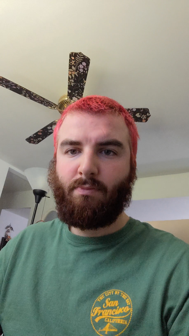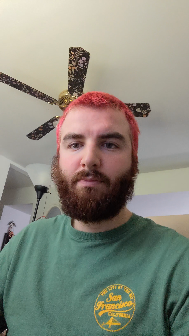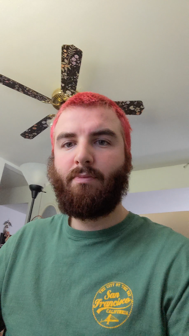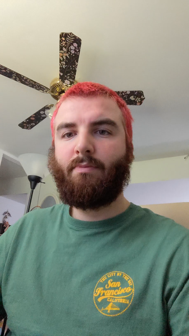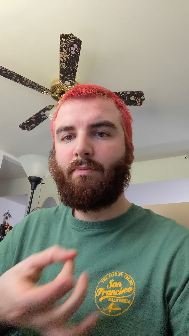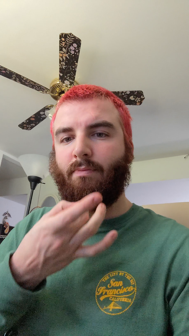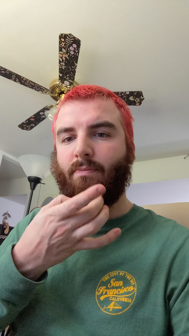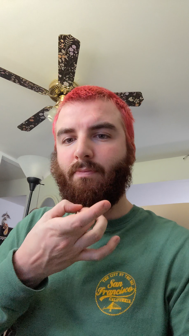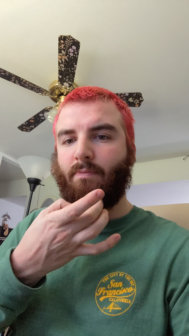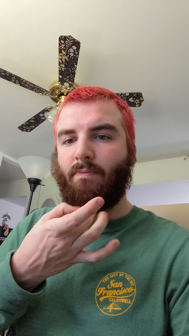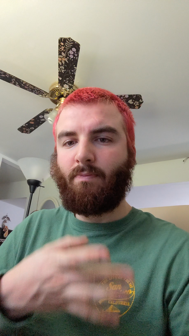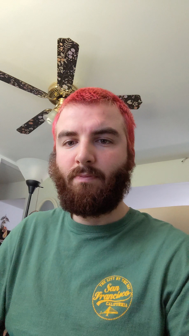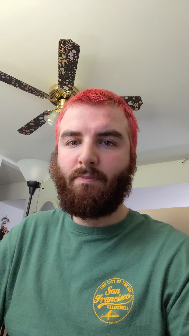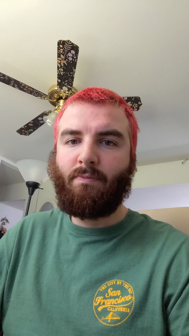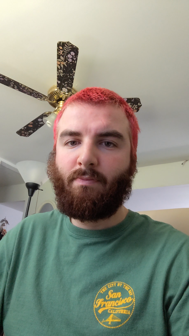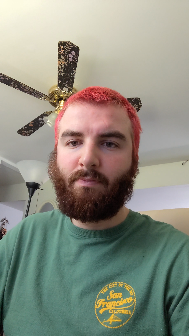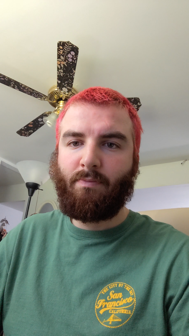light bulb